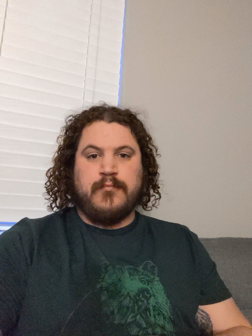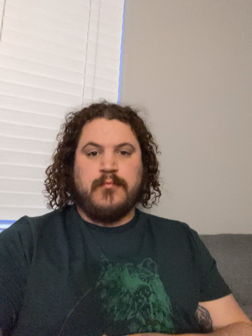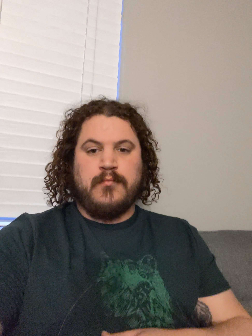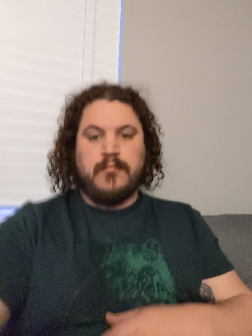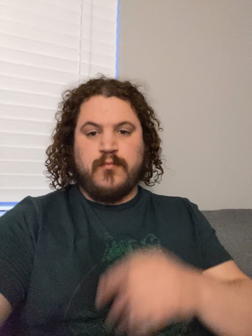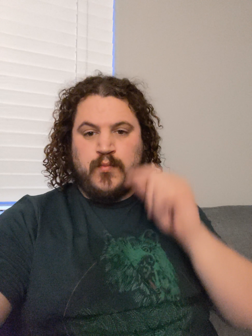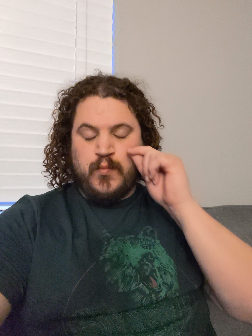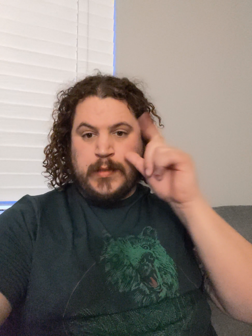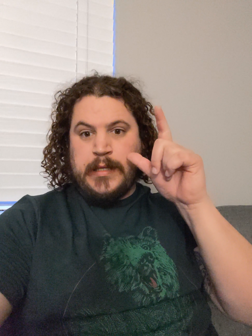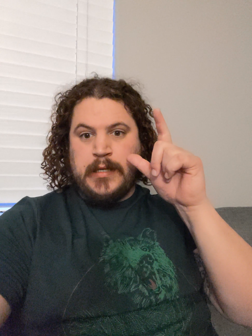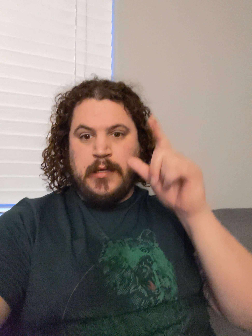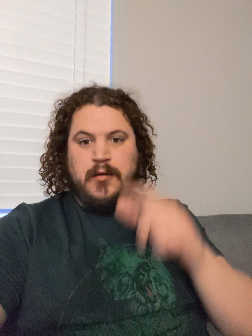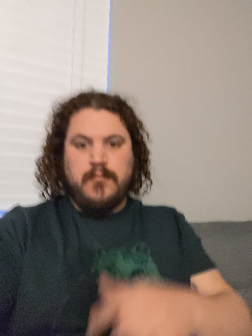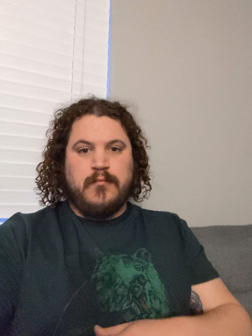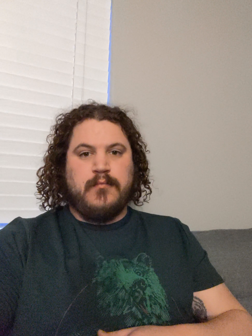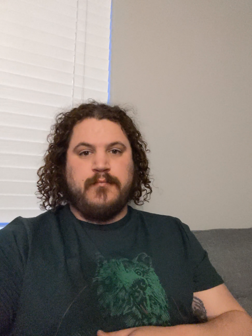awake